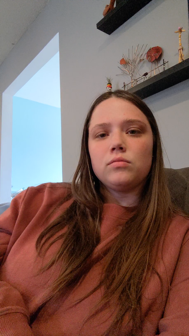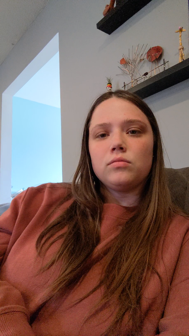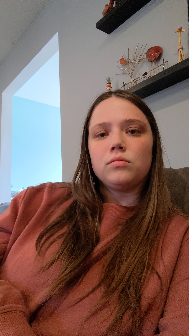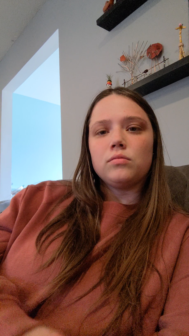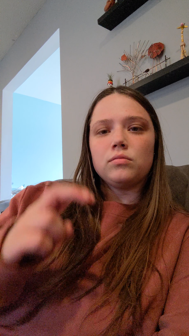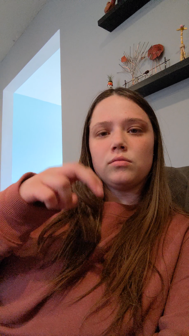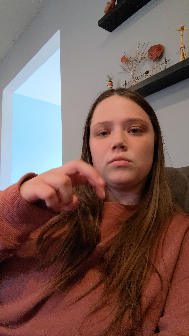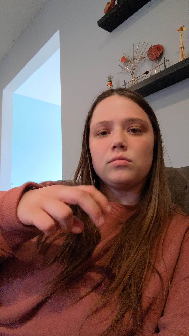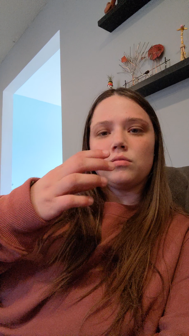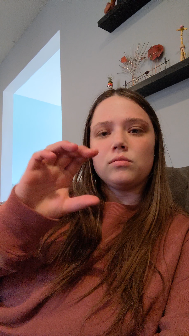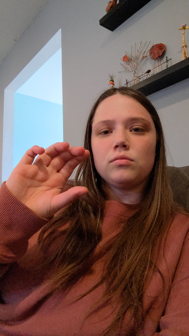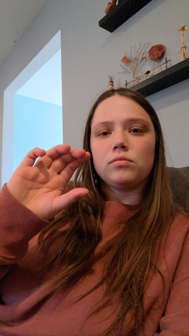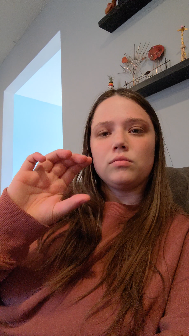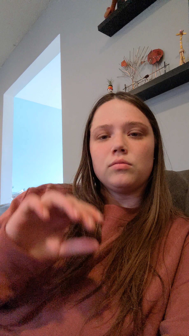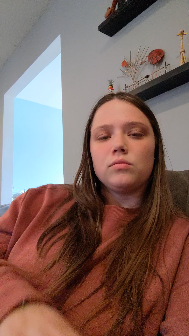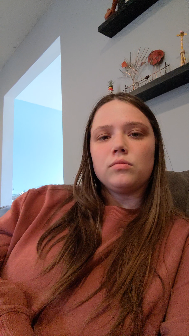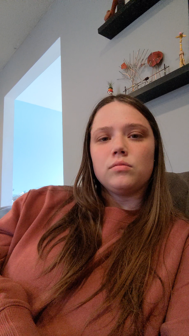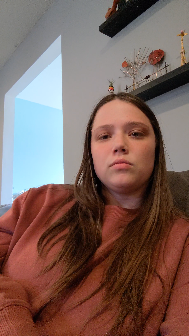potato chip